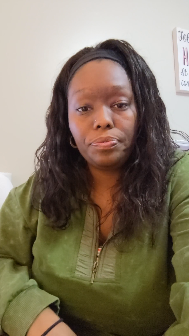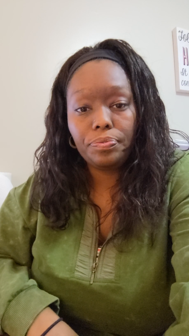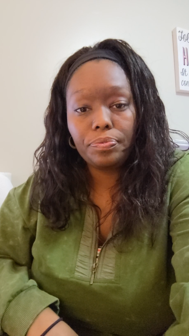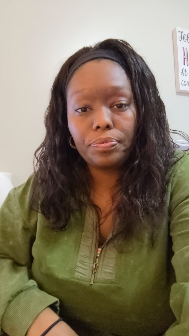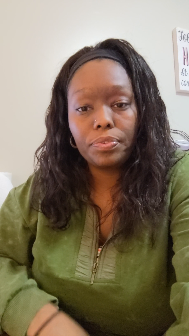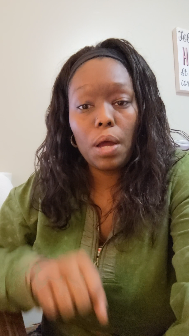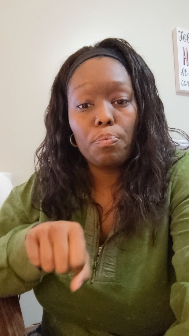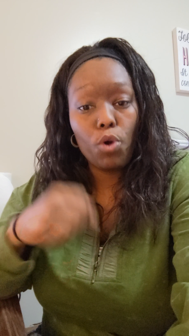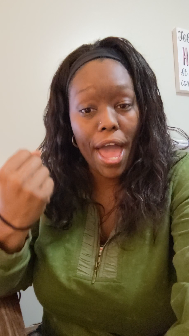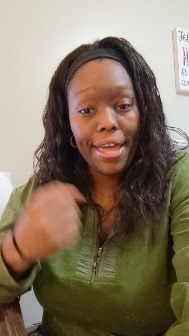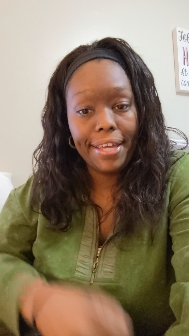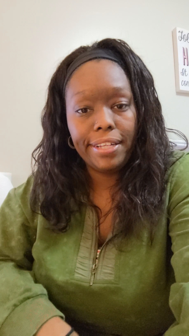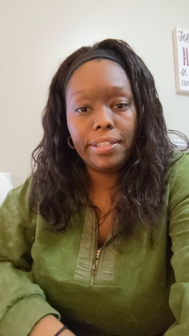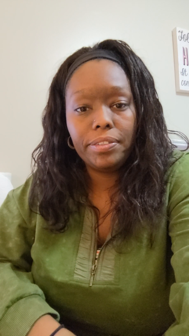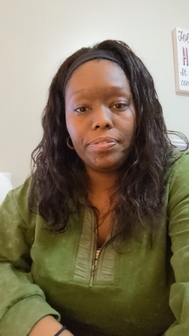break